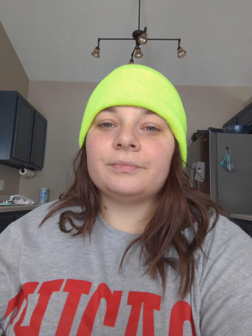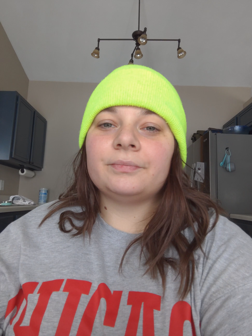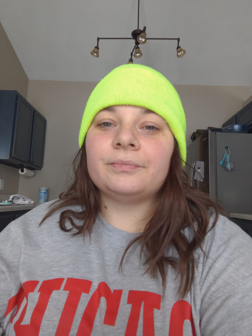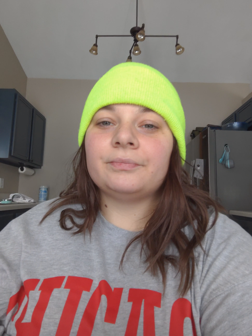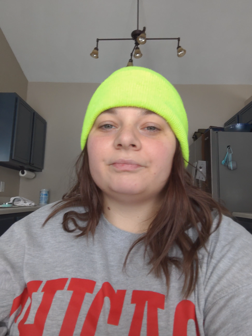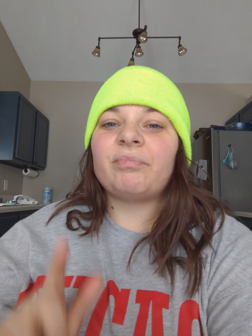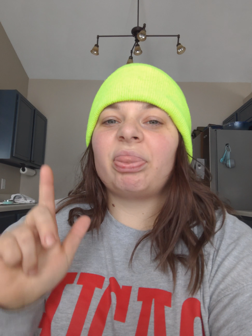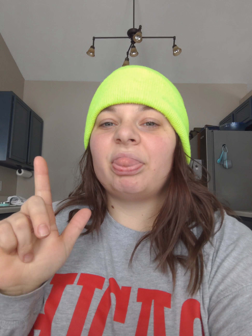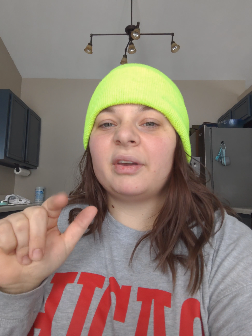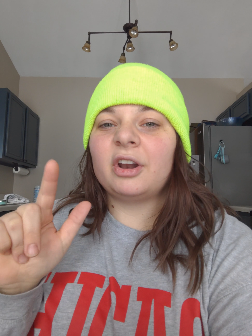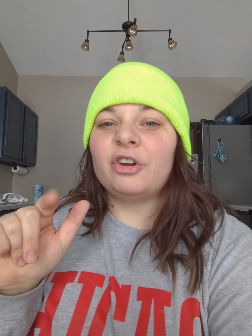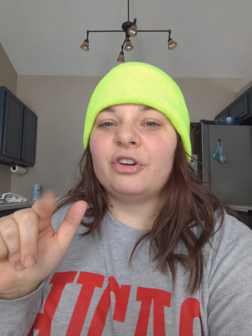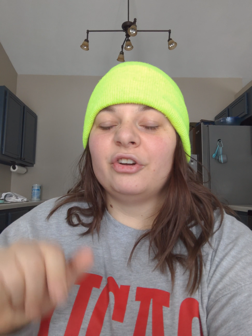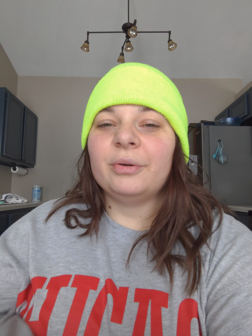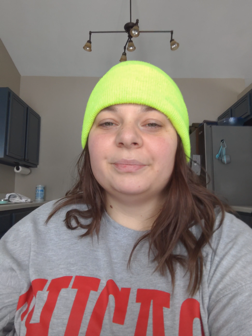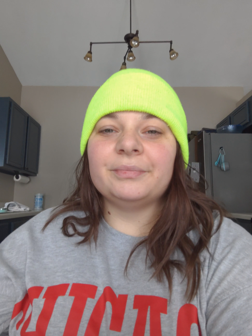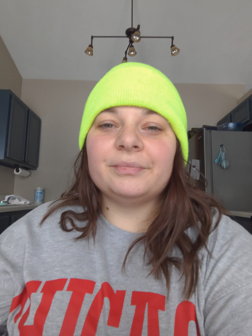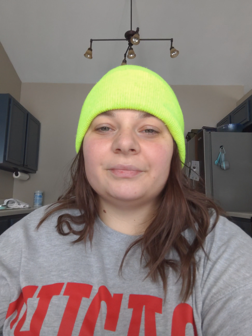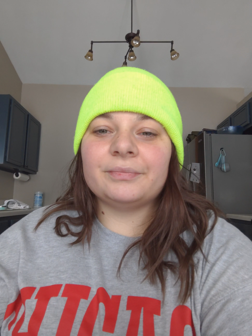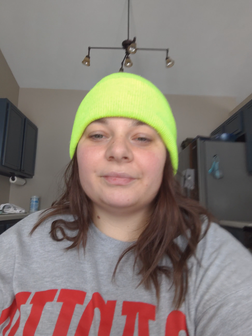later